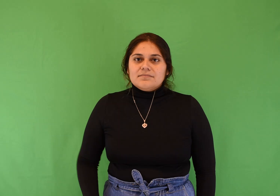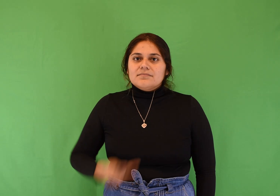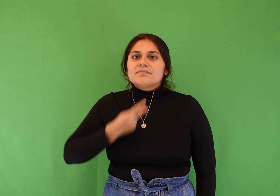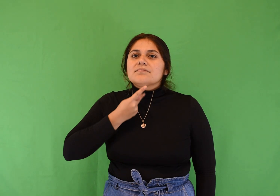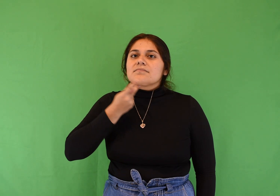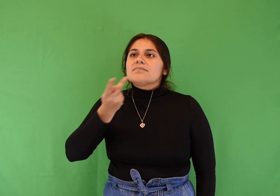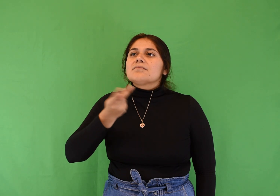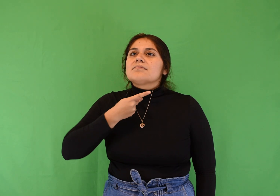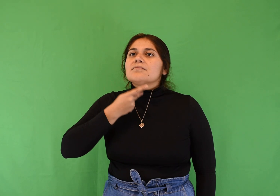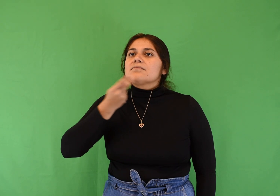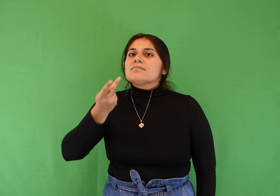voz